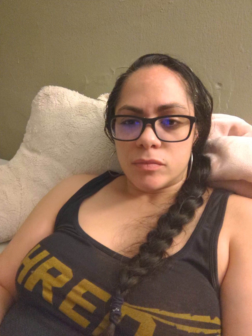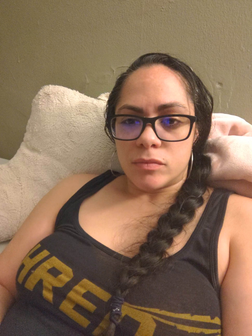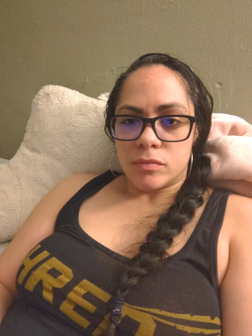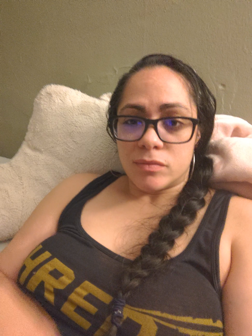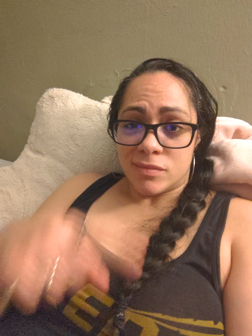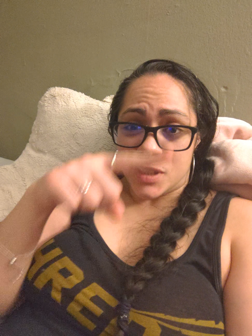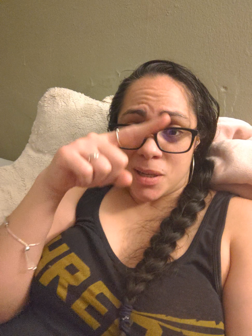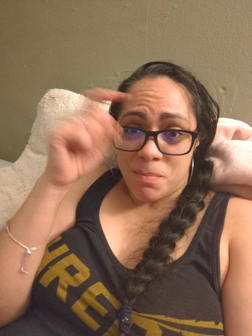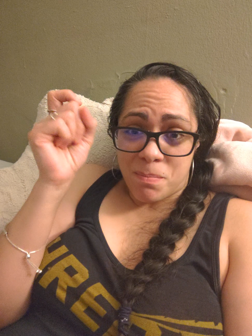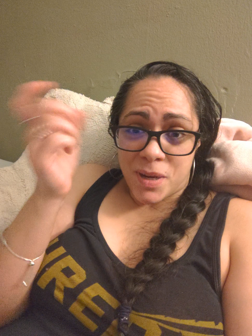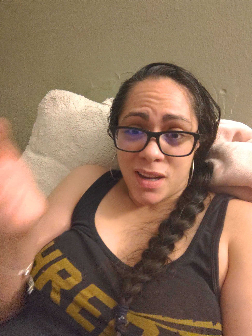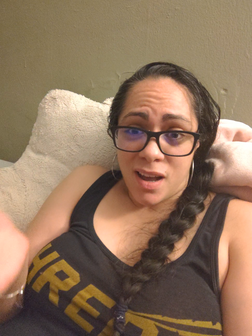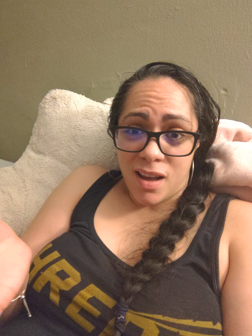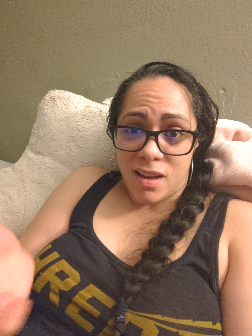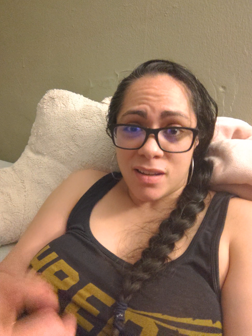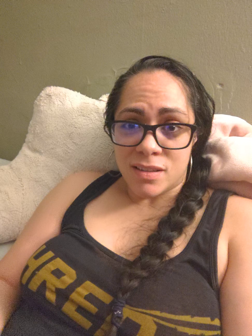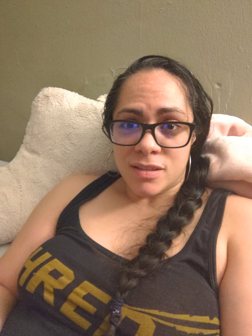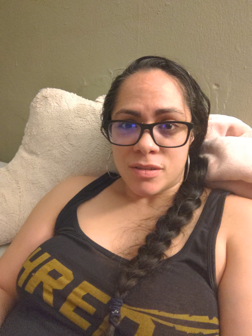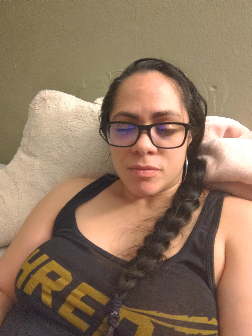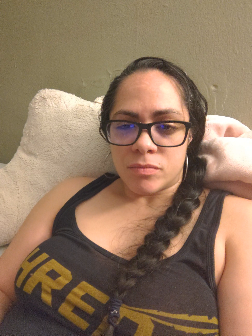because